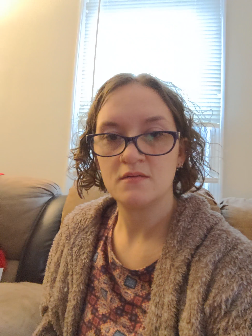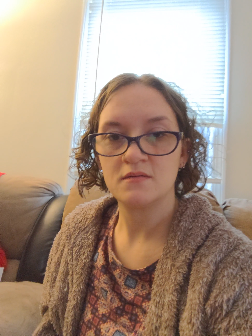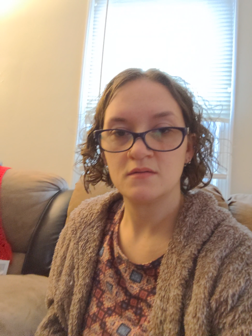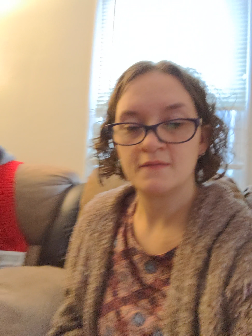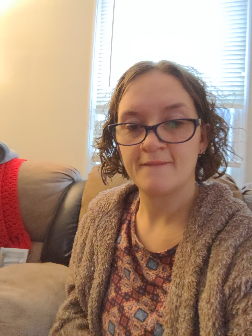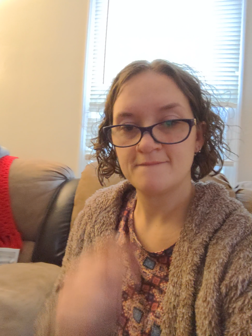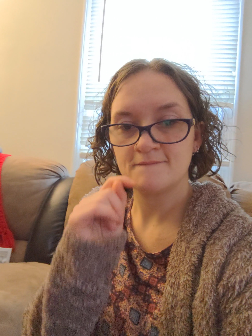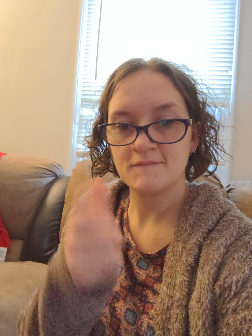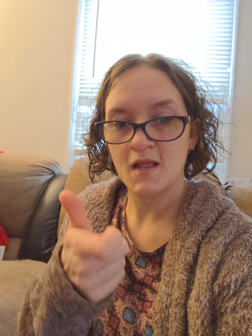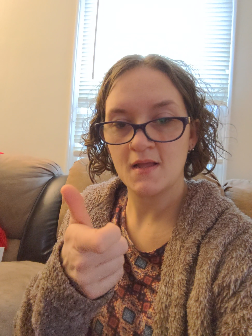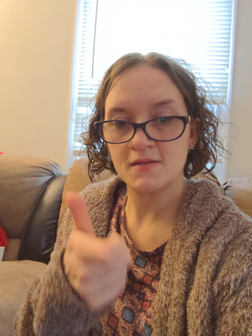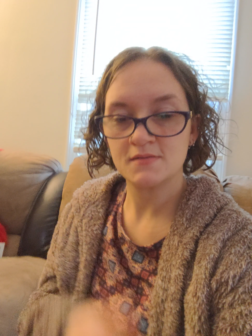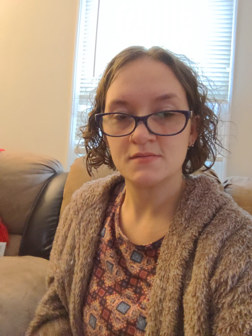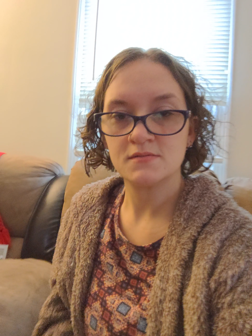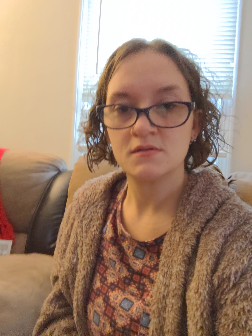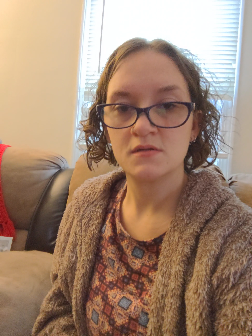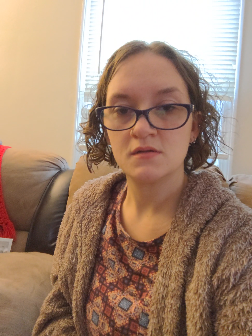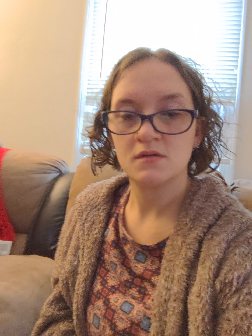fast